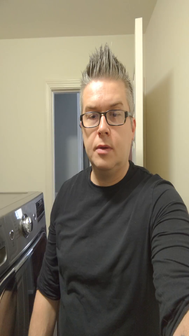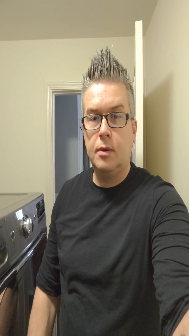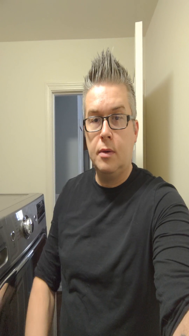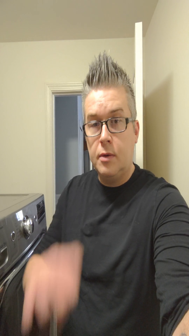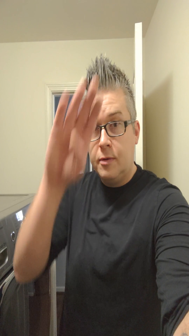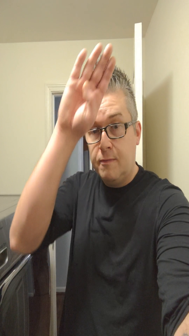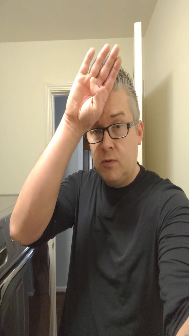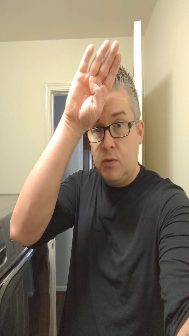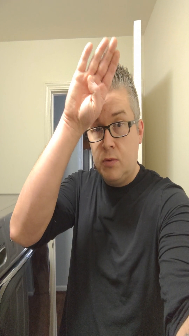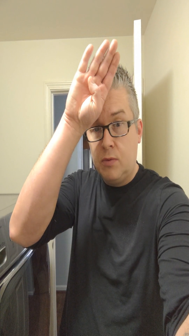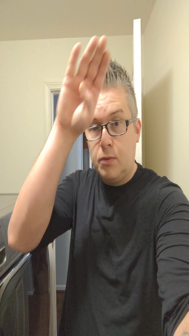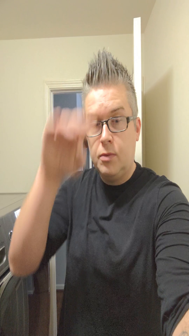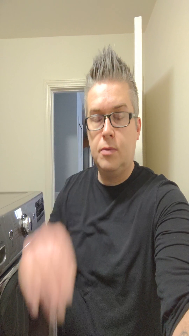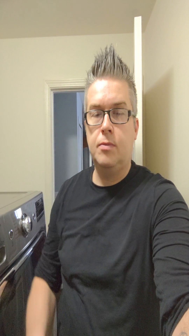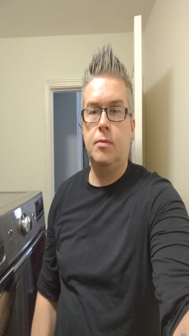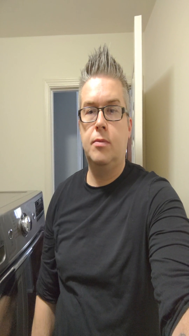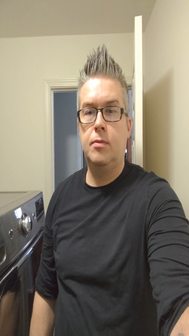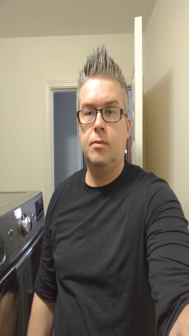fireman